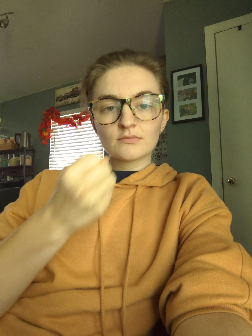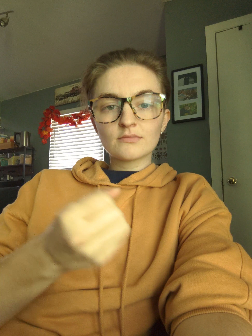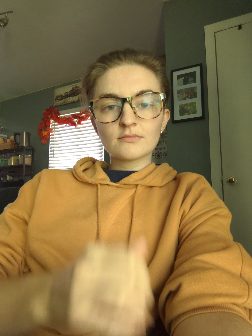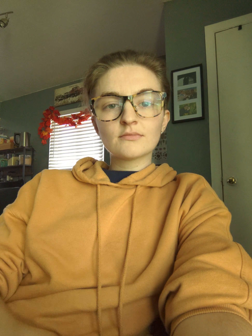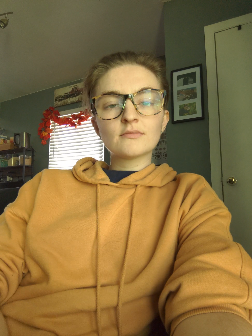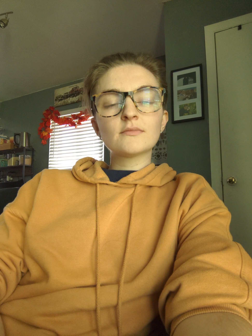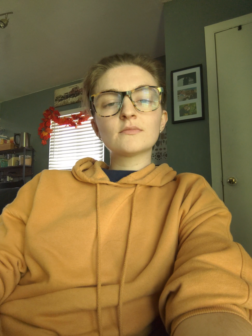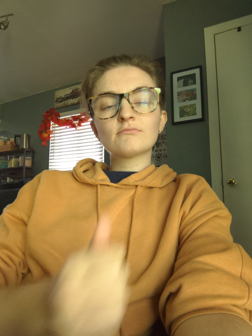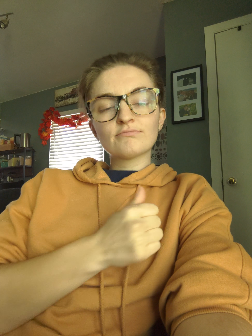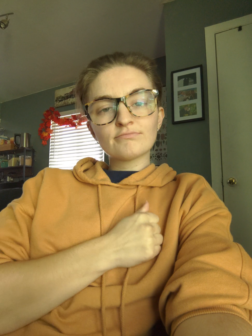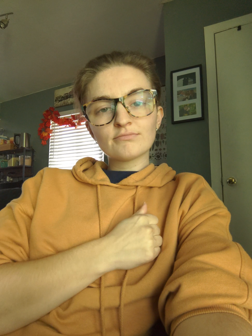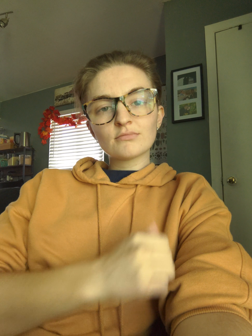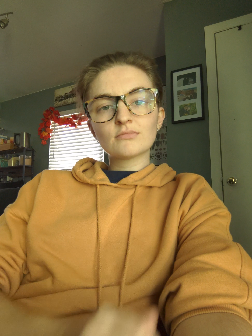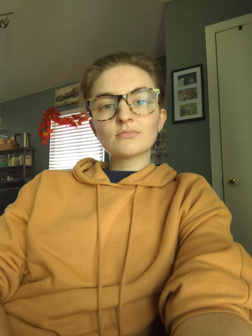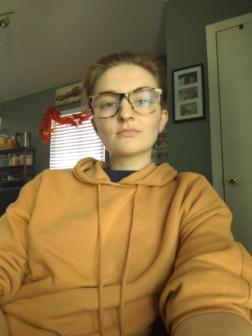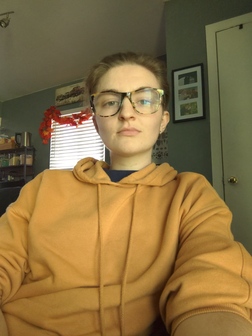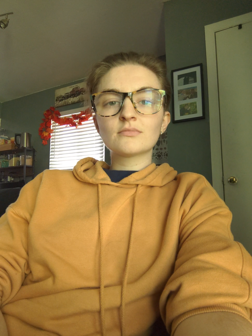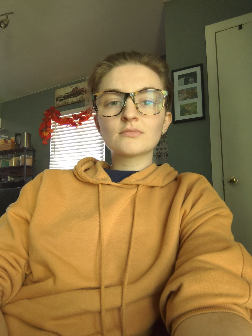hug